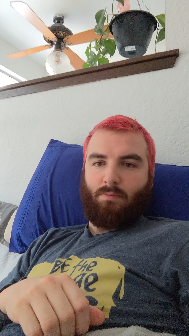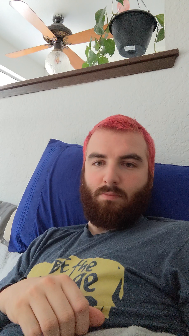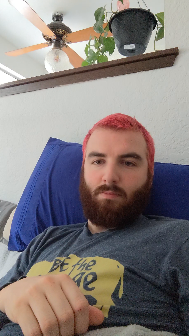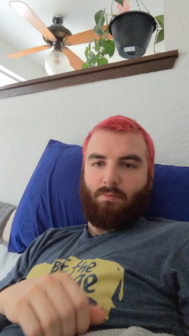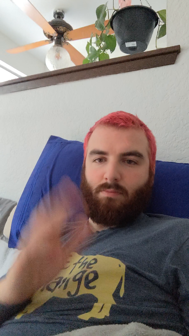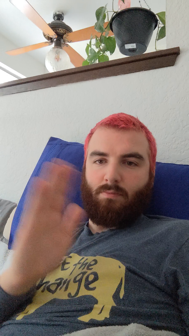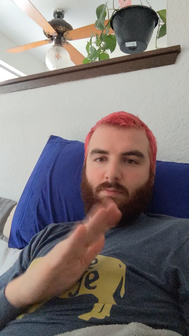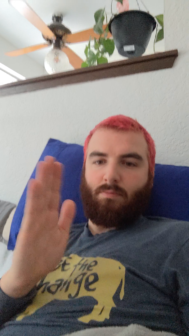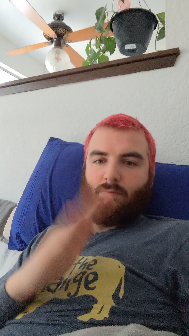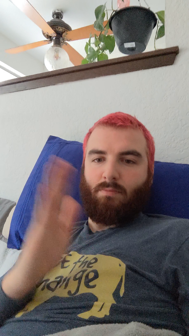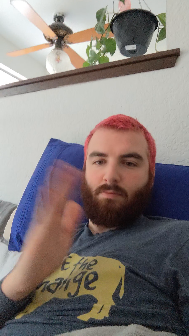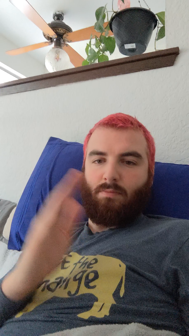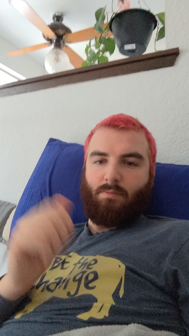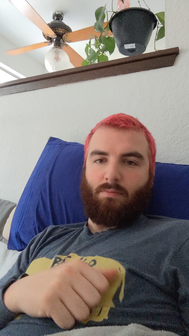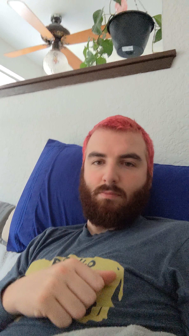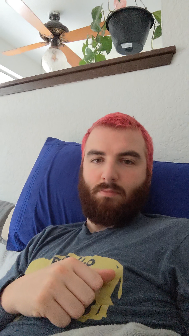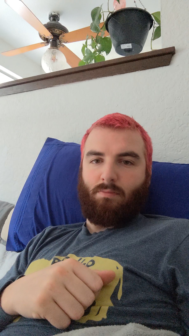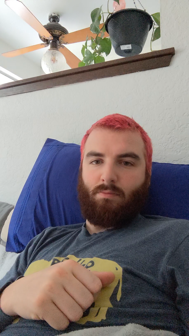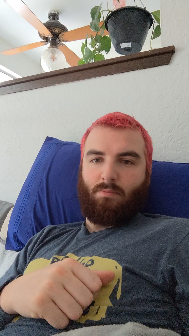clap